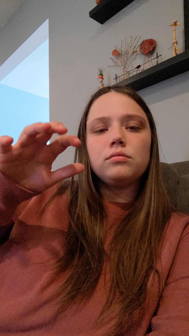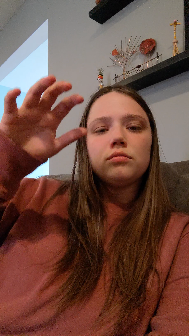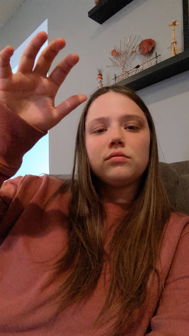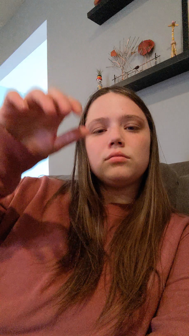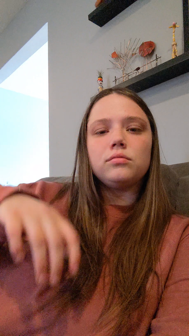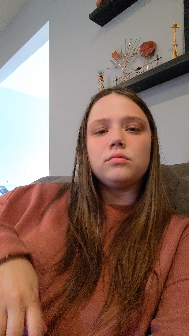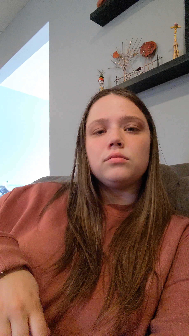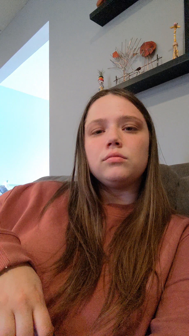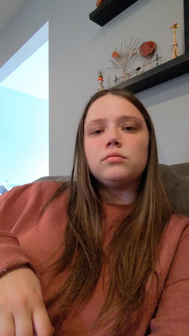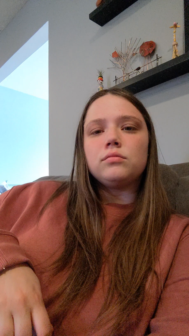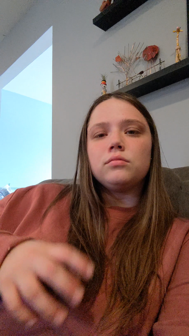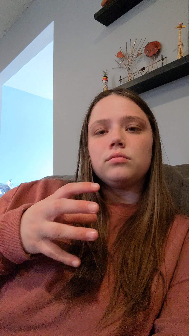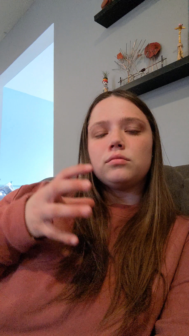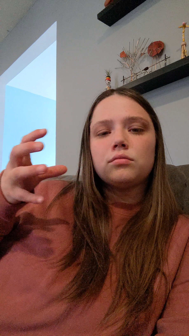much